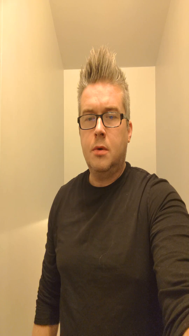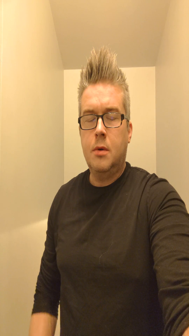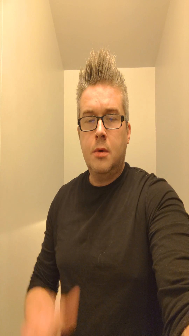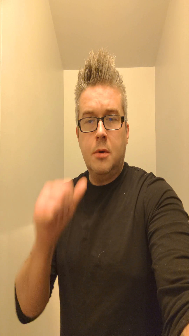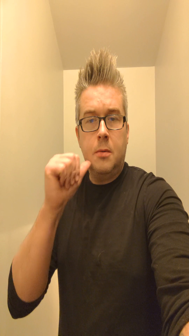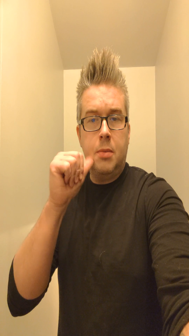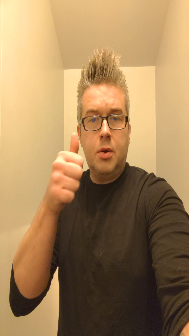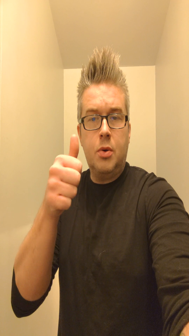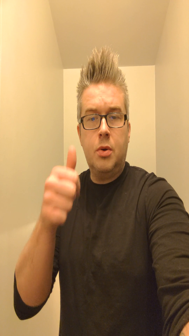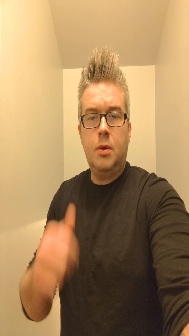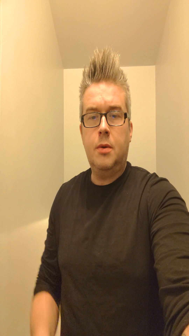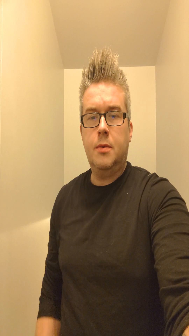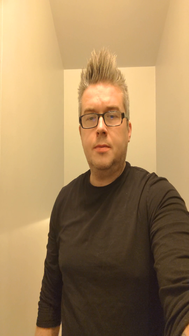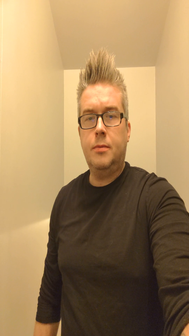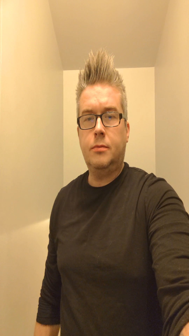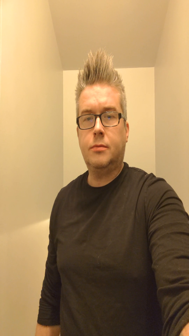tomorrow